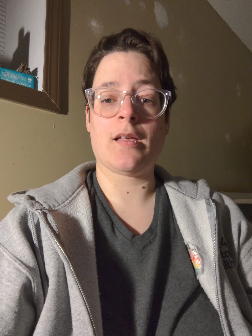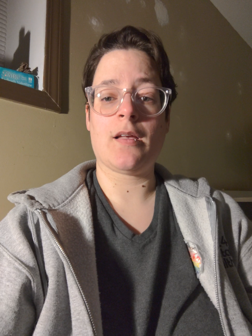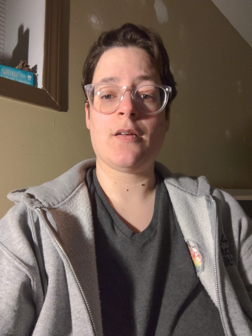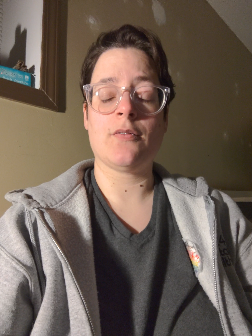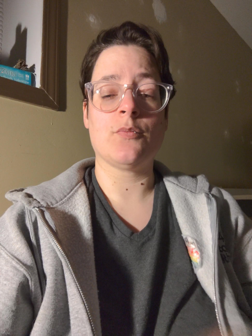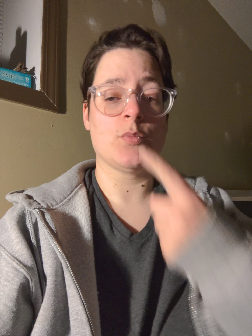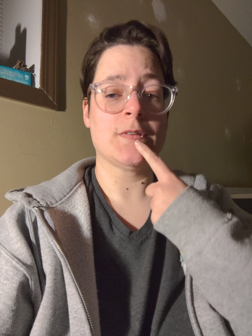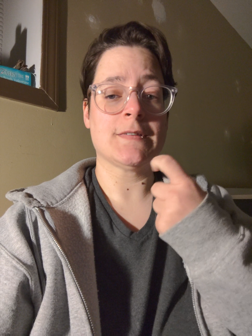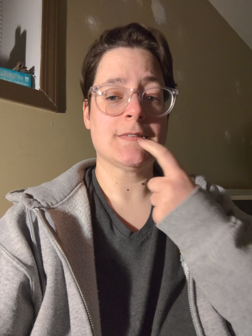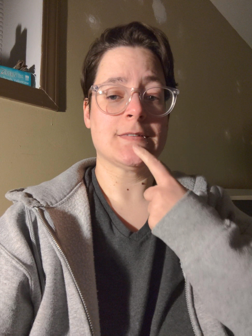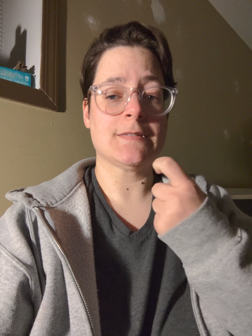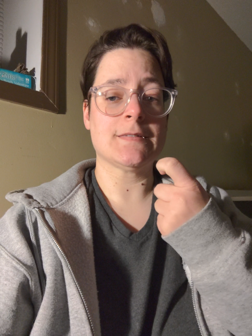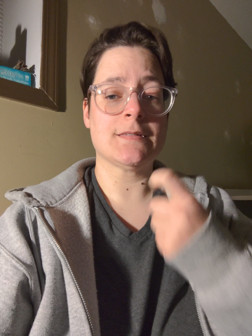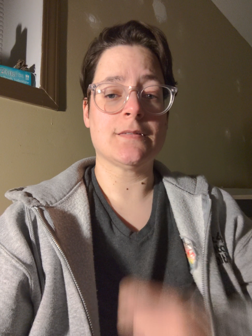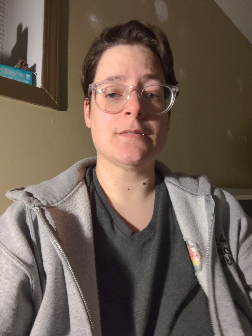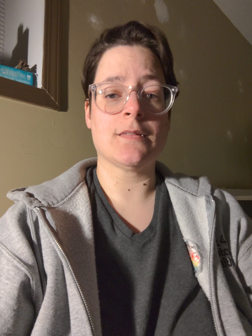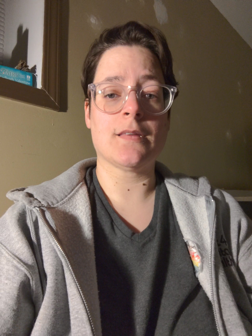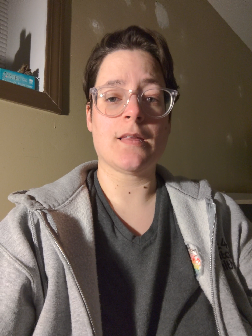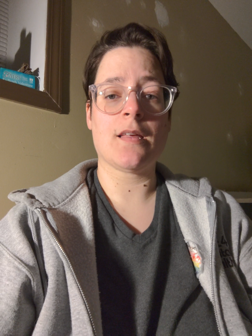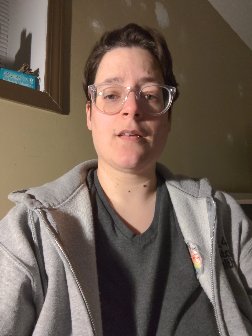red